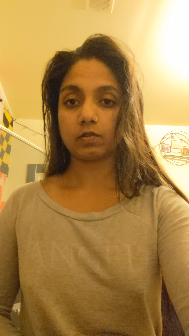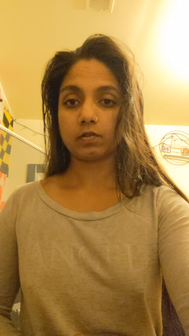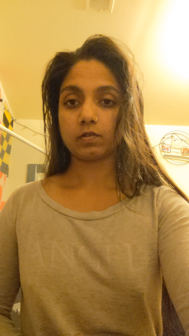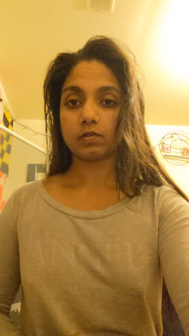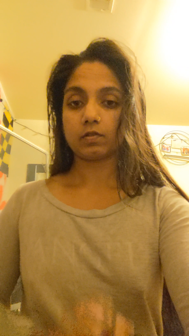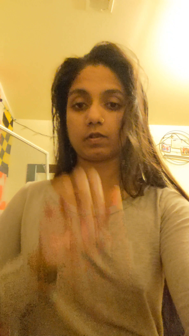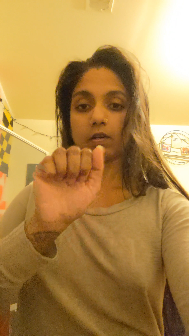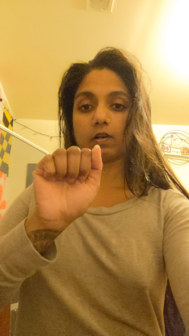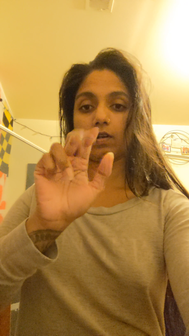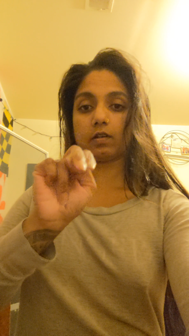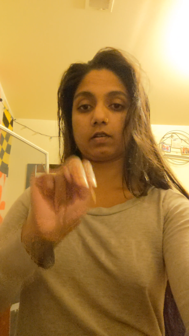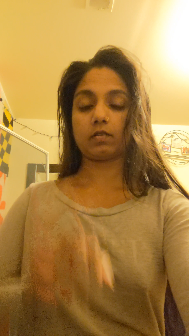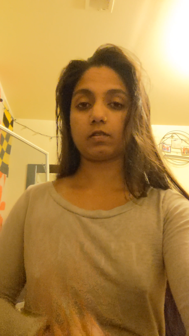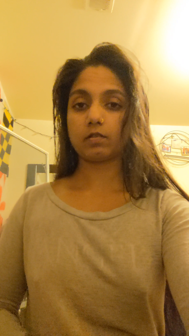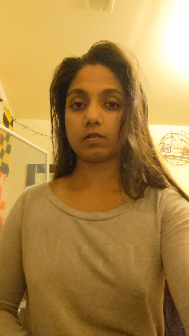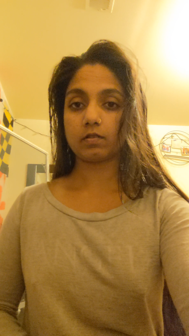an